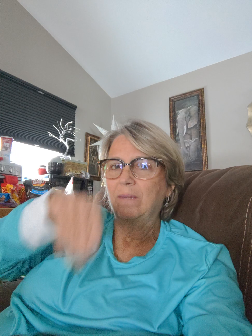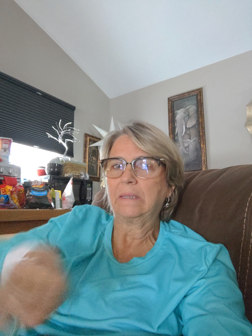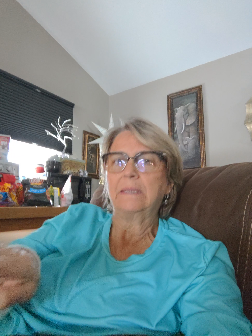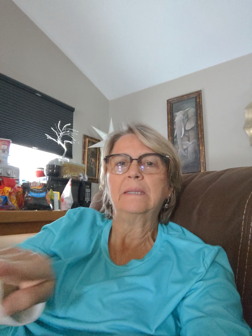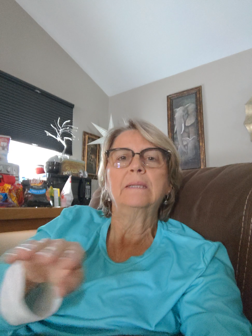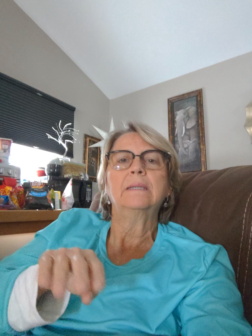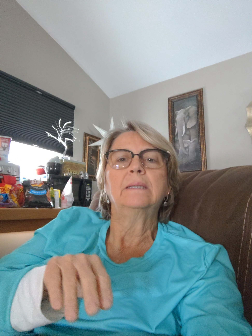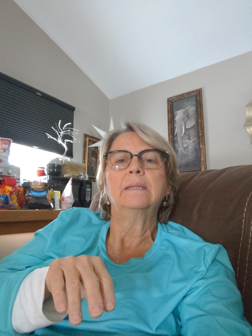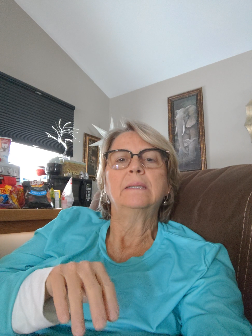elephant